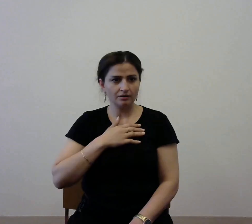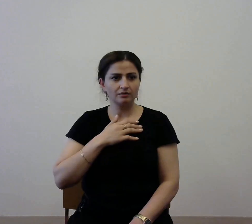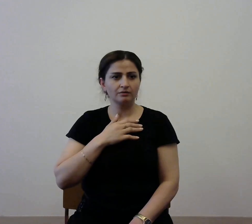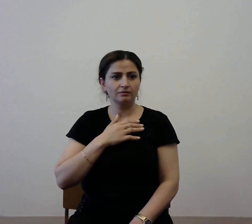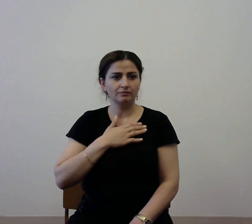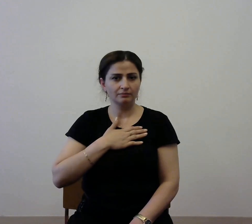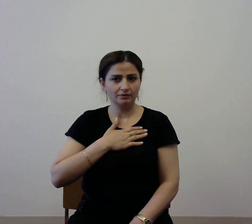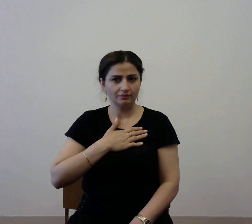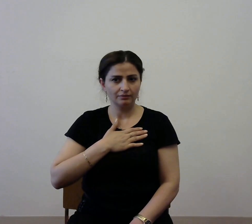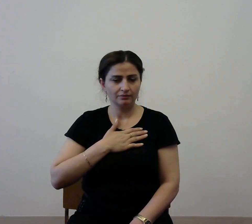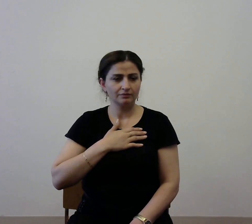mən